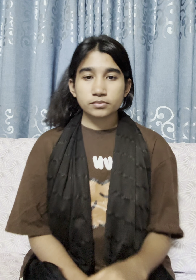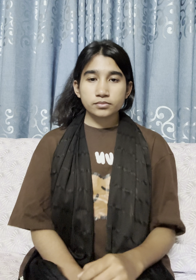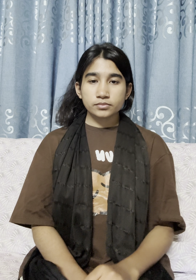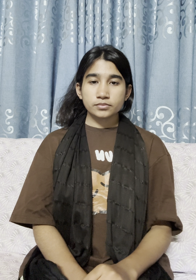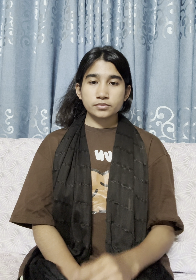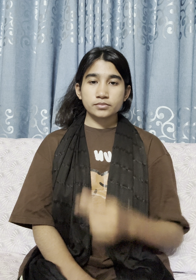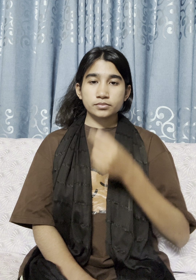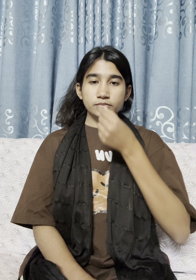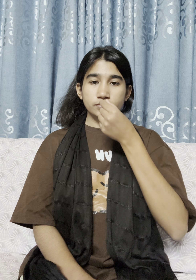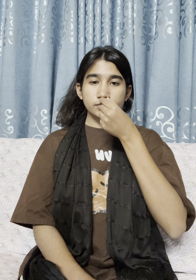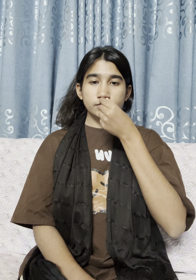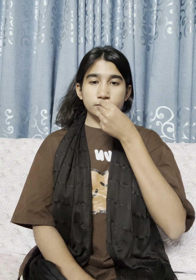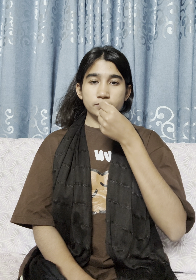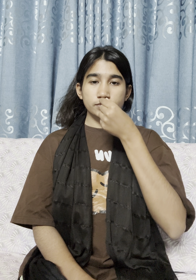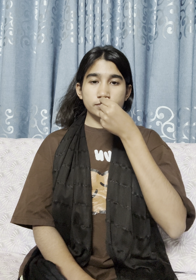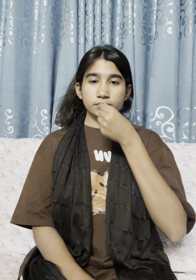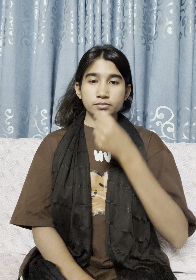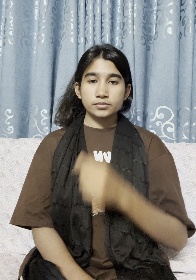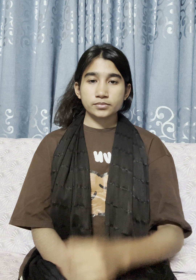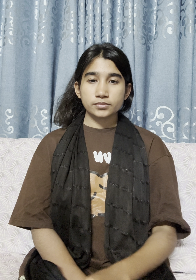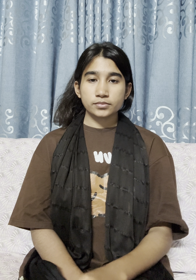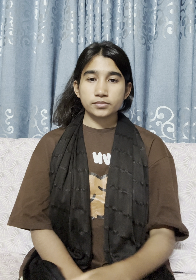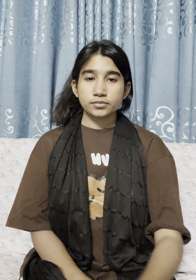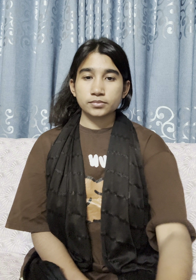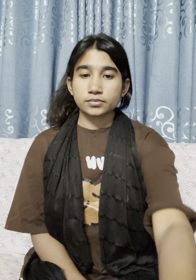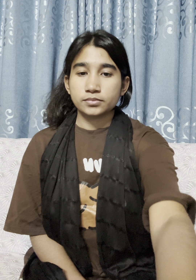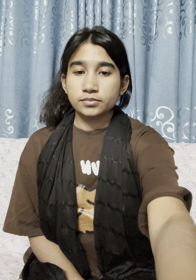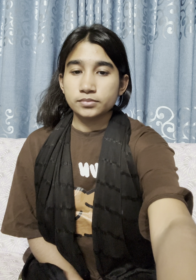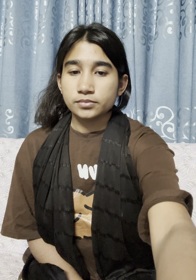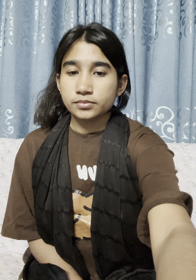মেয়ে